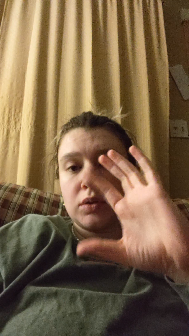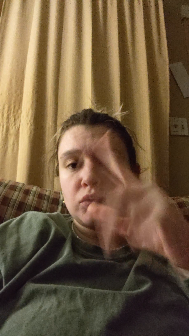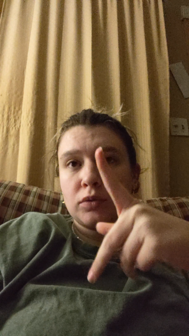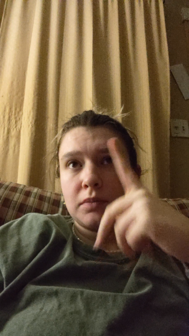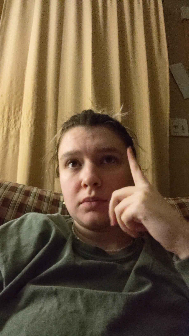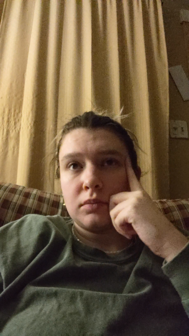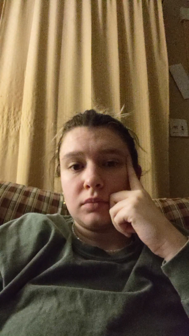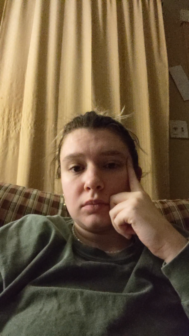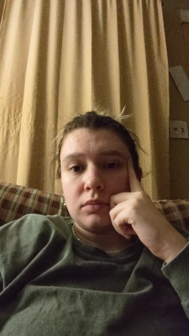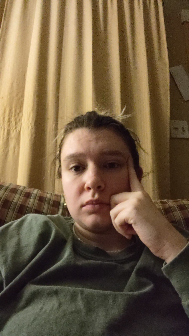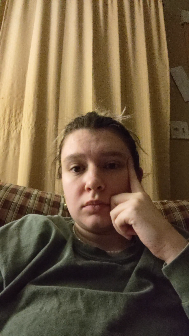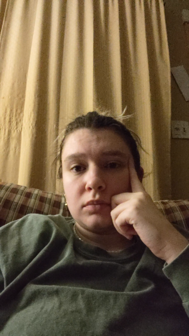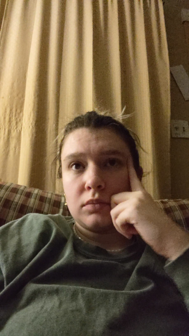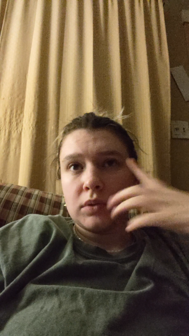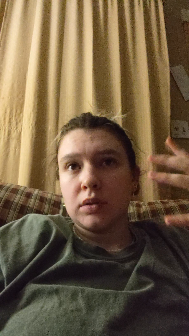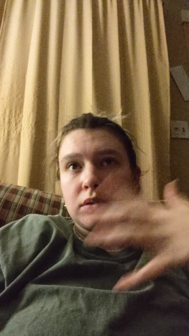scared